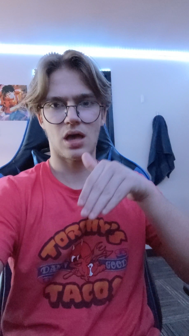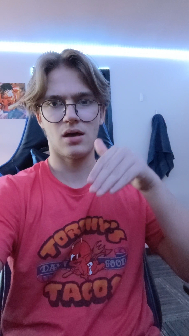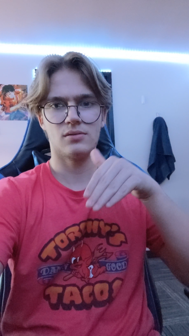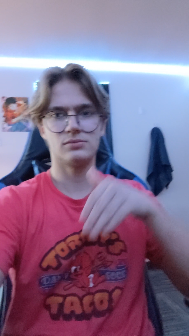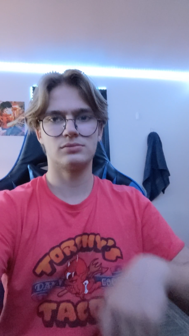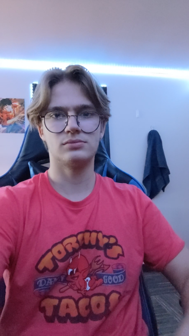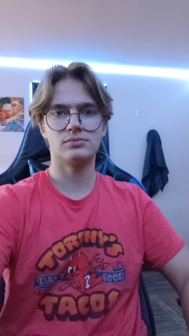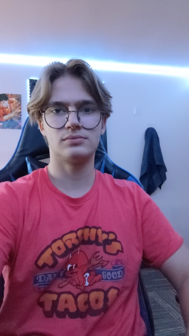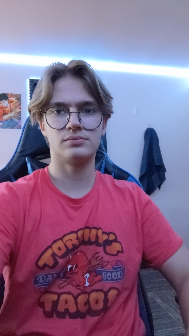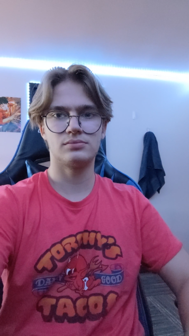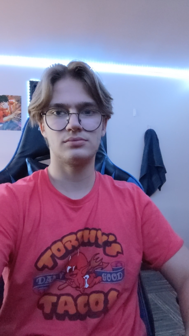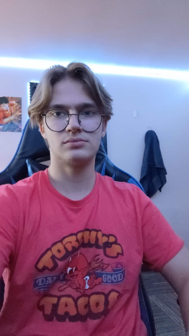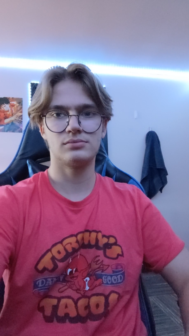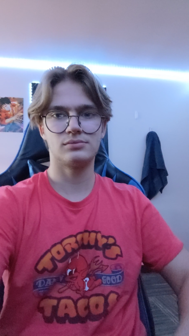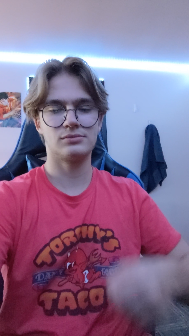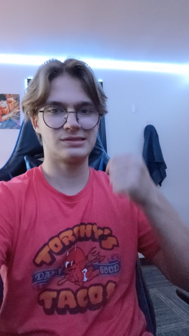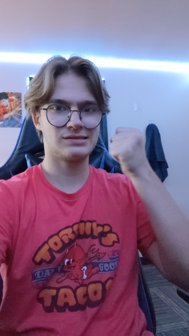hit